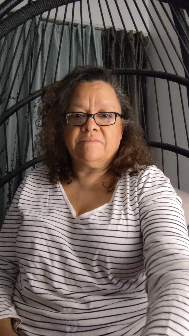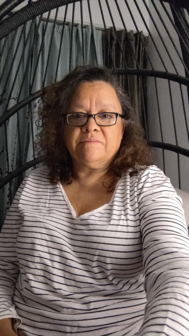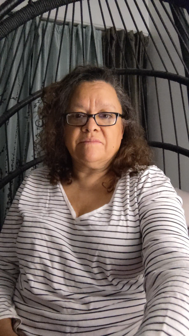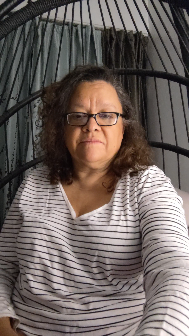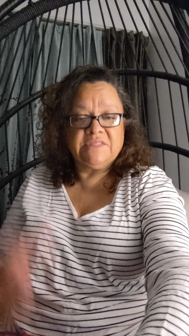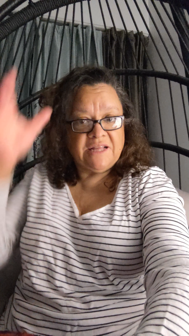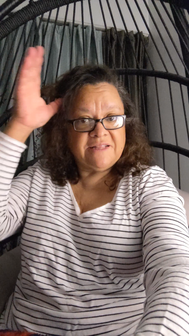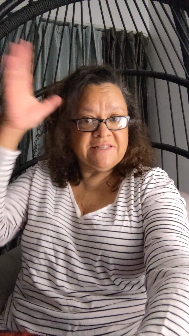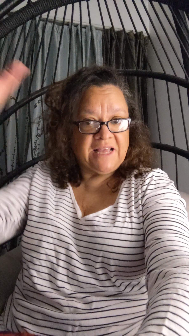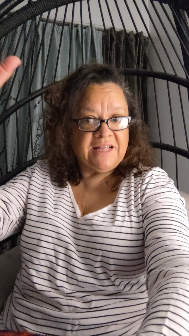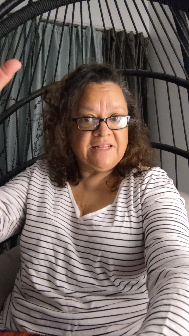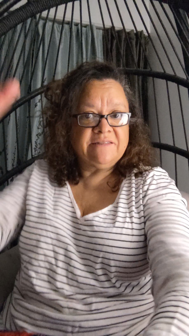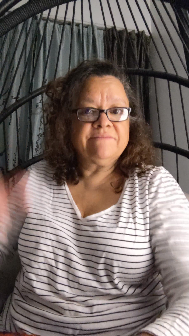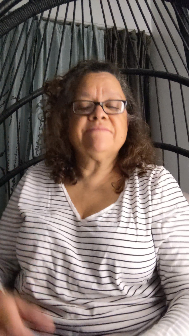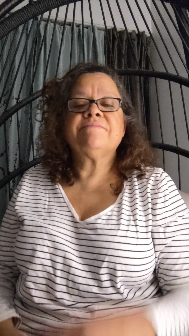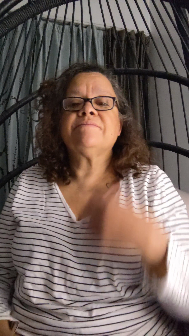deer